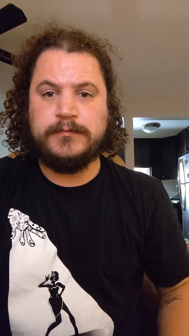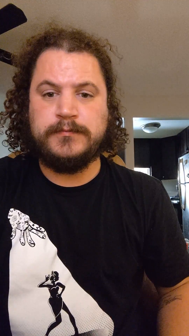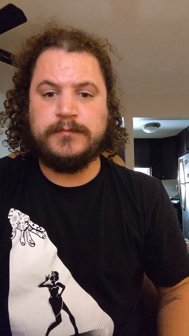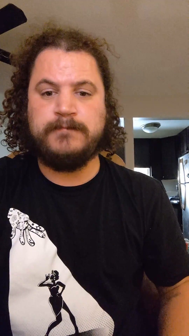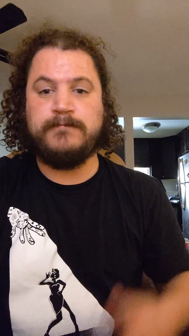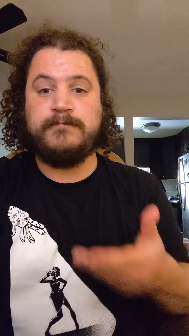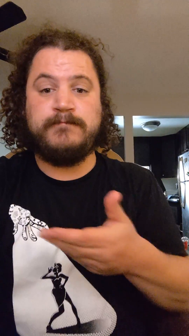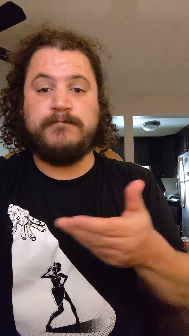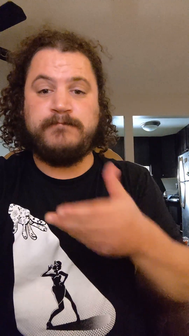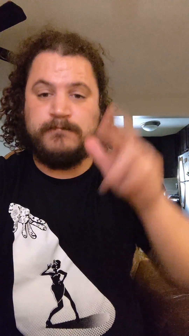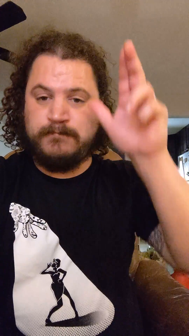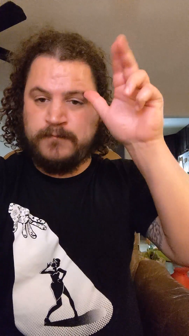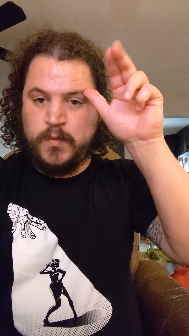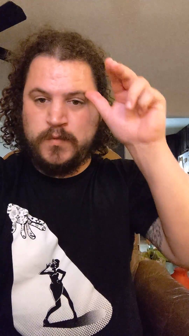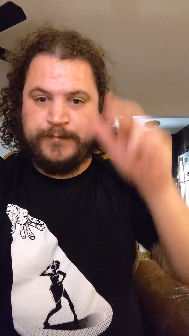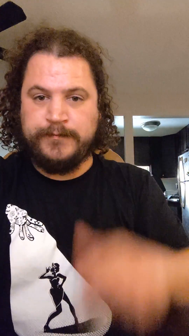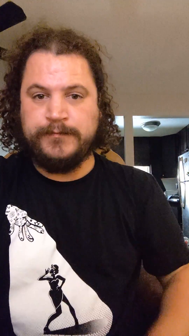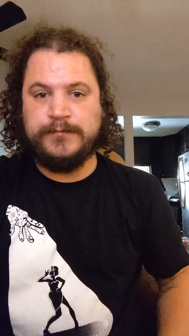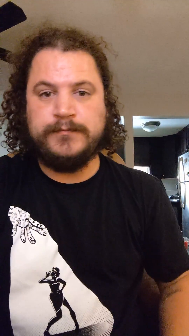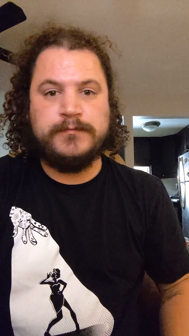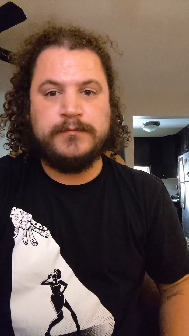pony